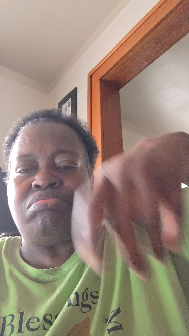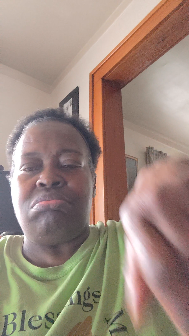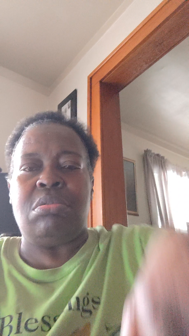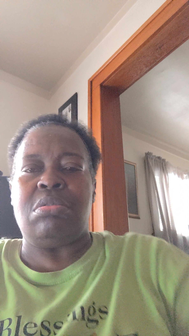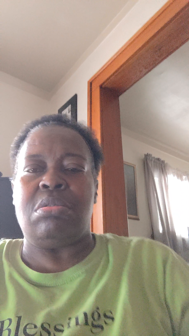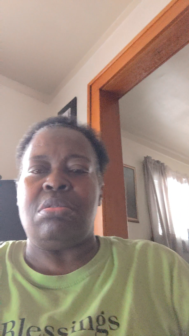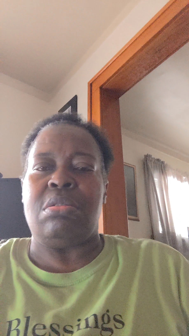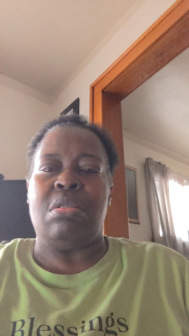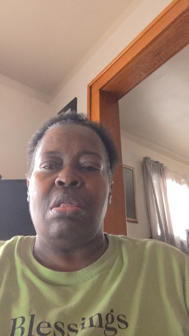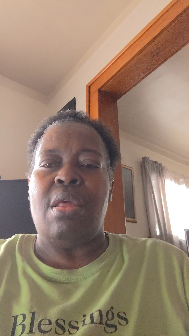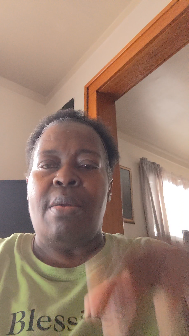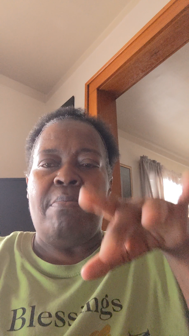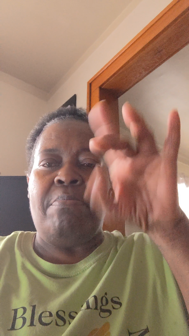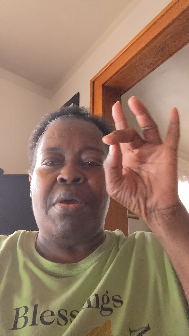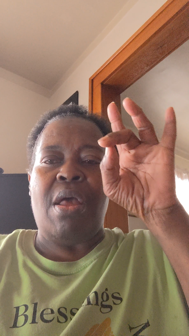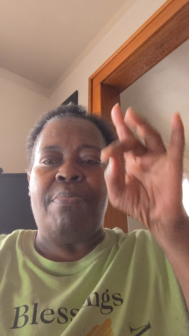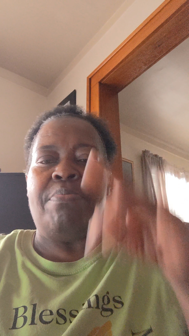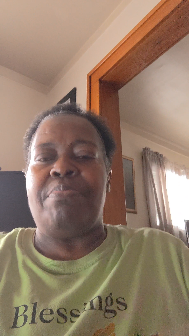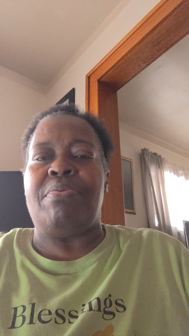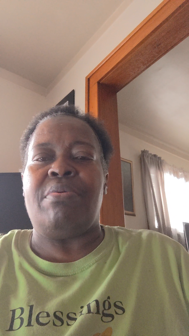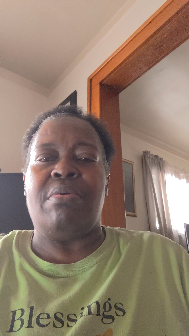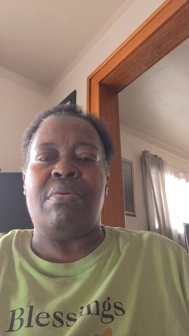pick